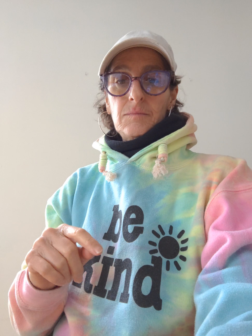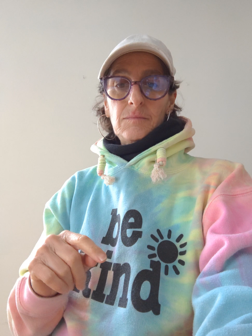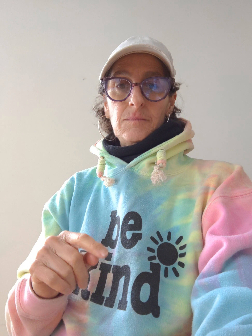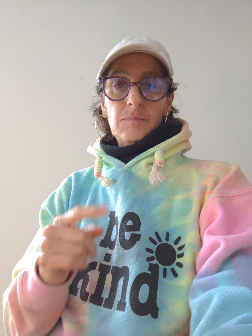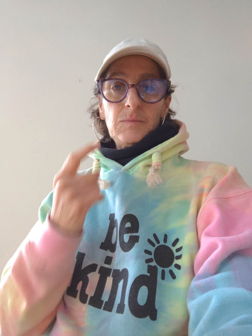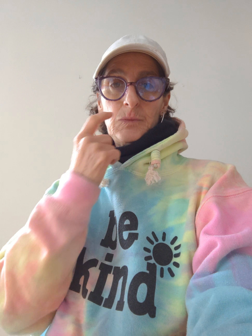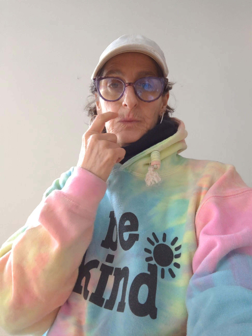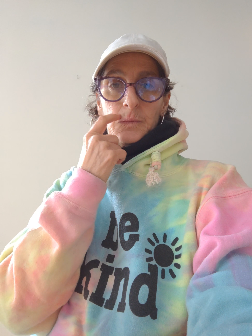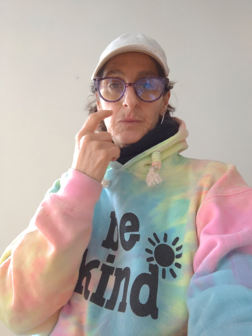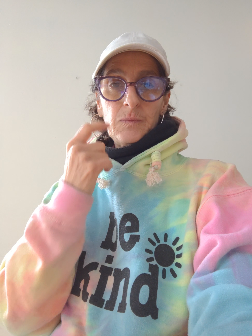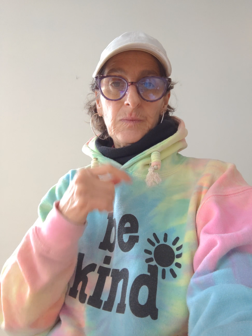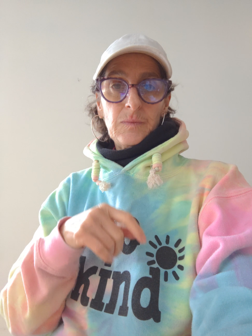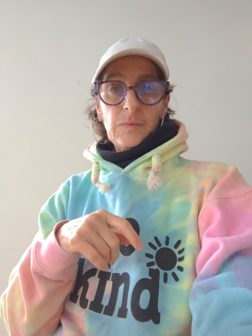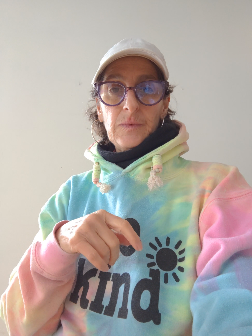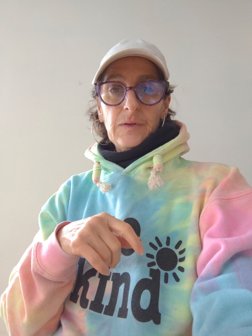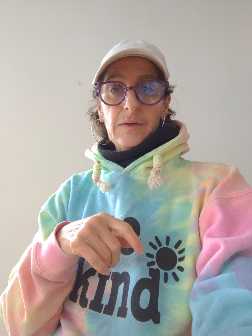tooth